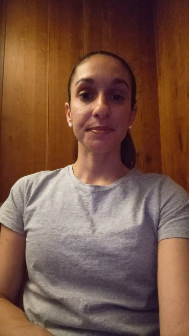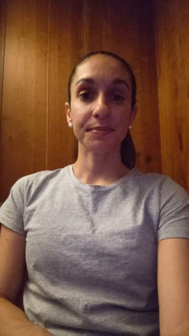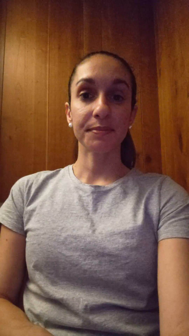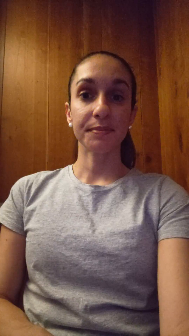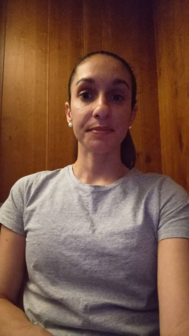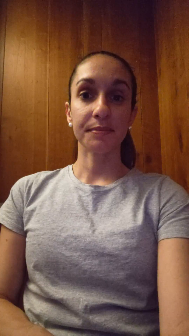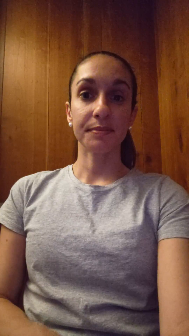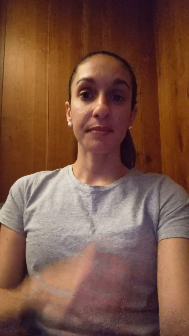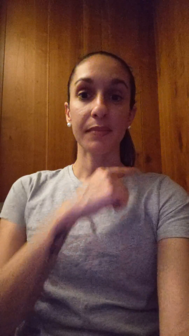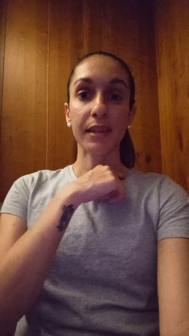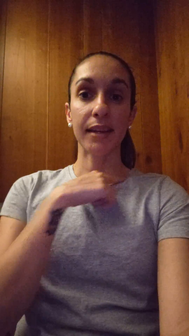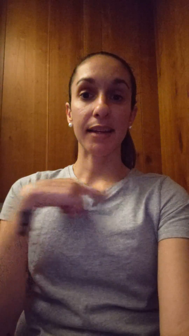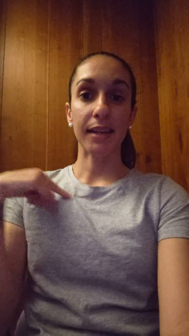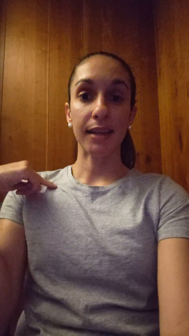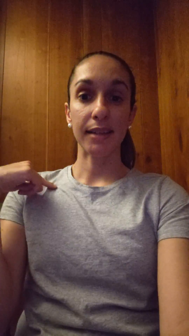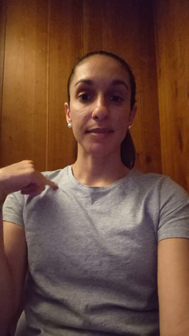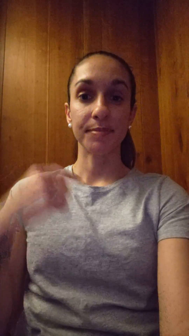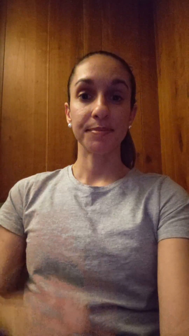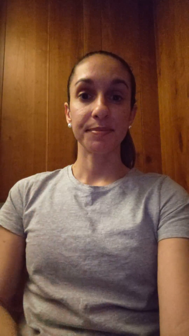necklace